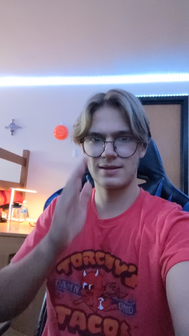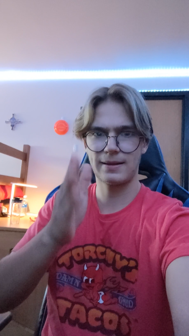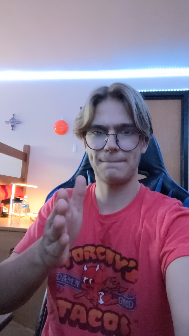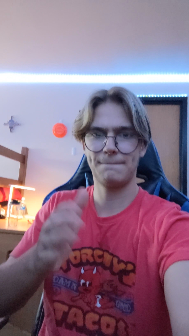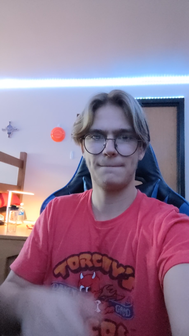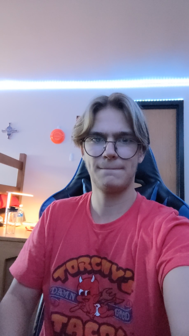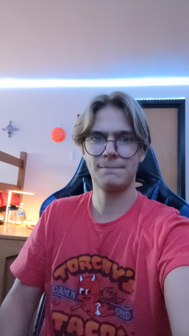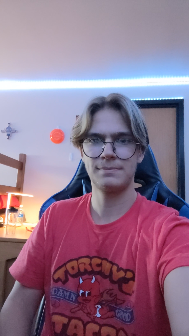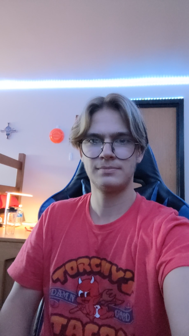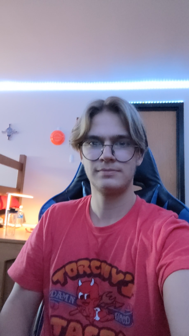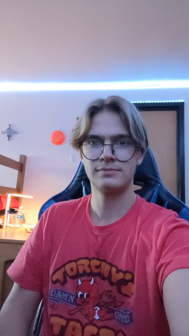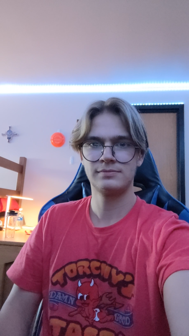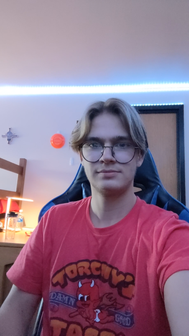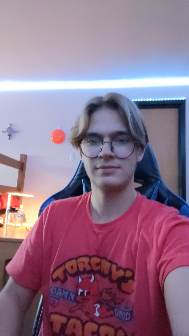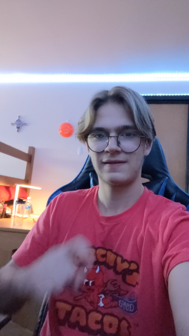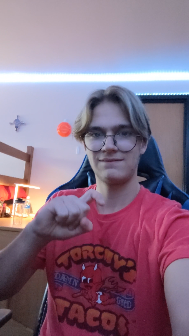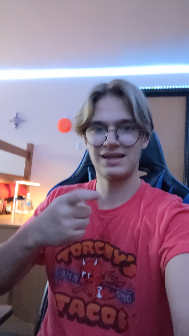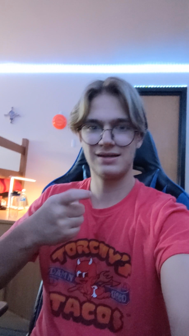friend